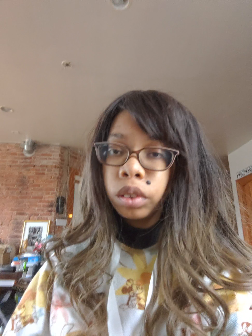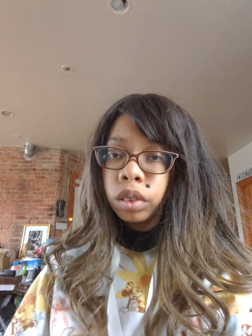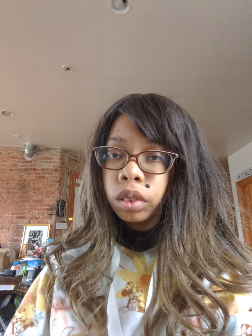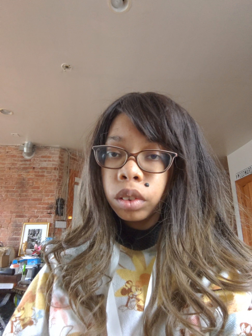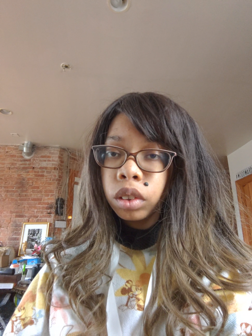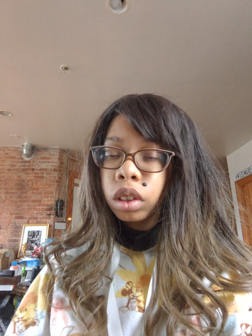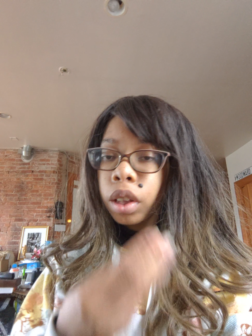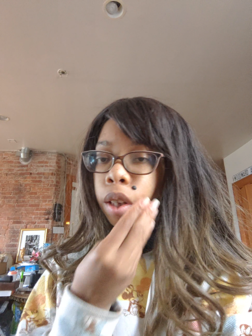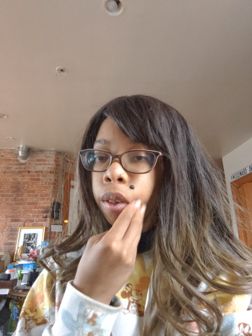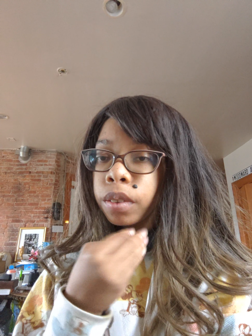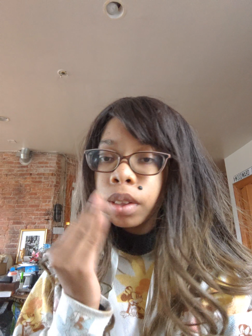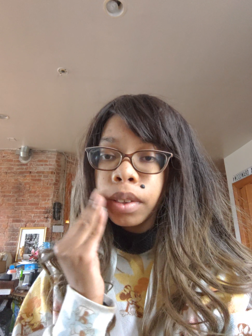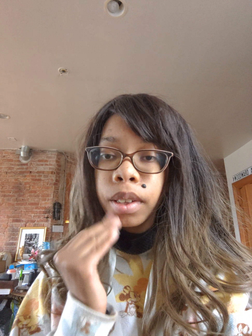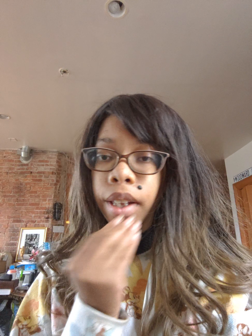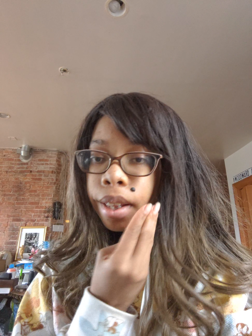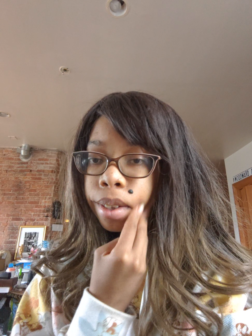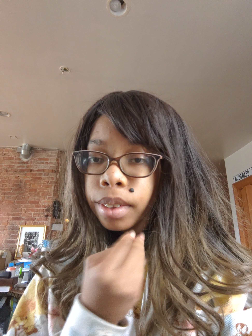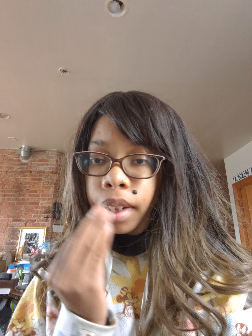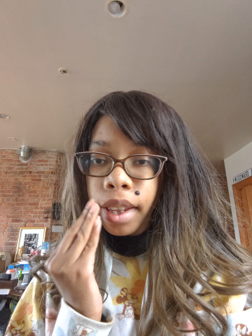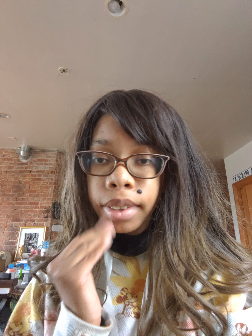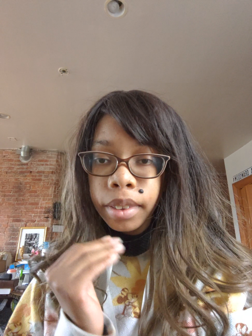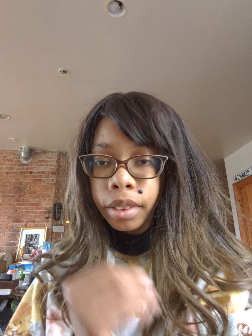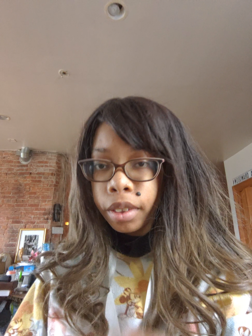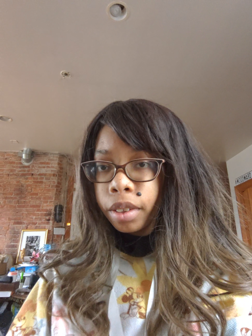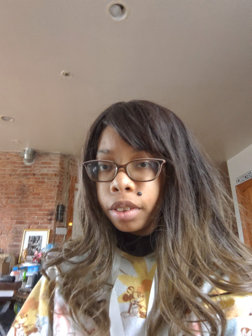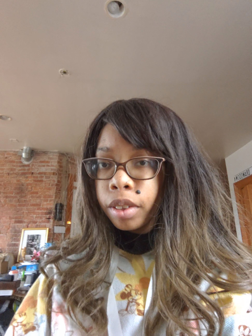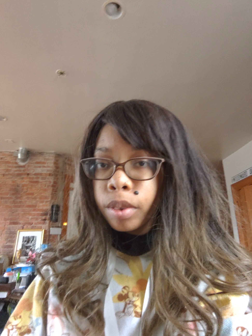napkin